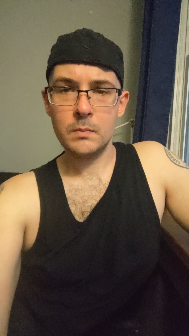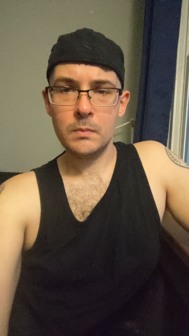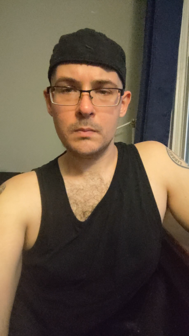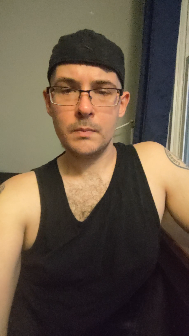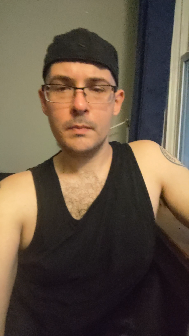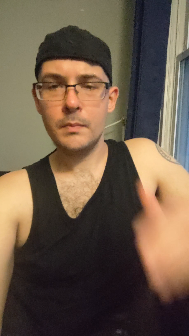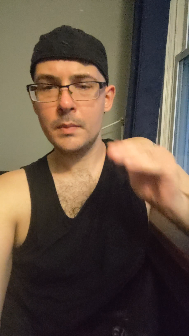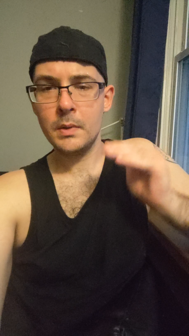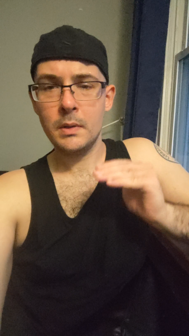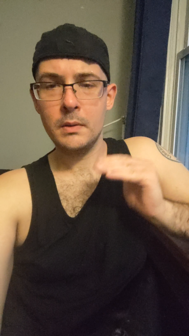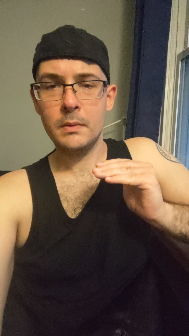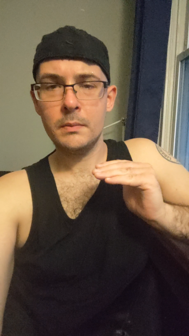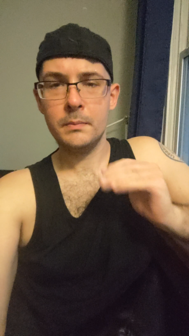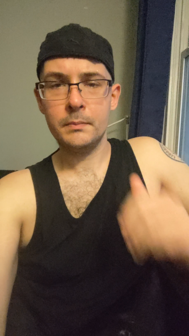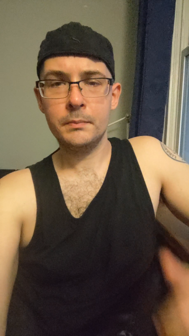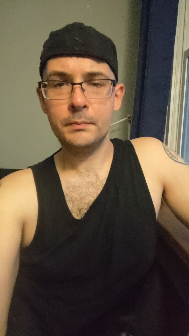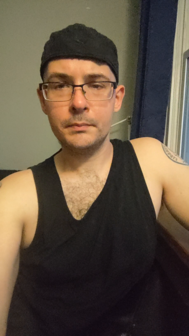little